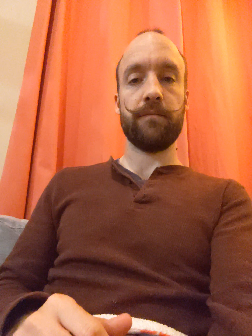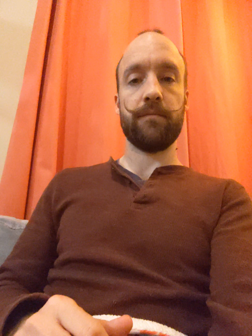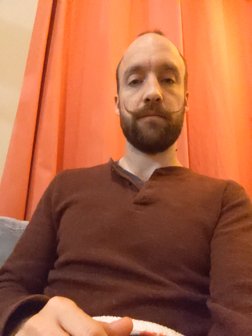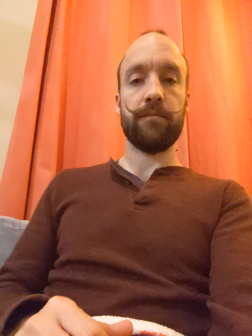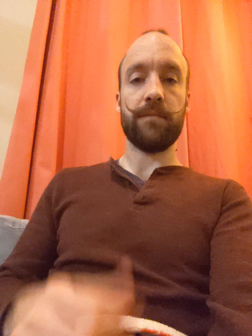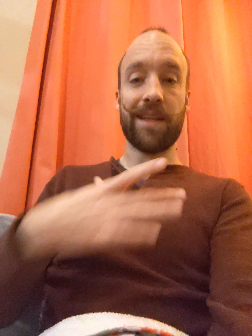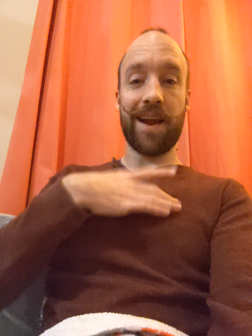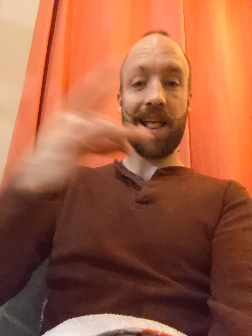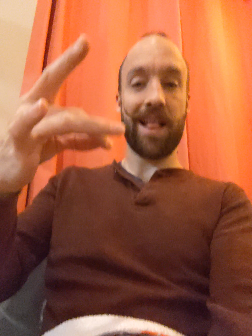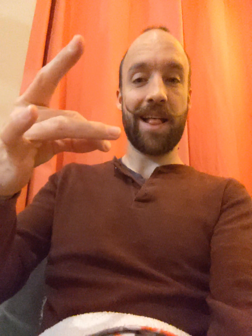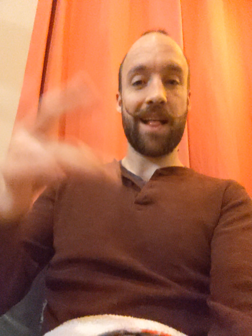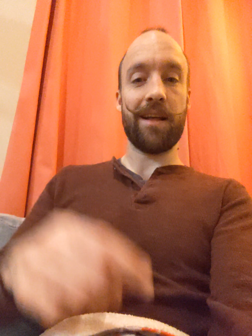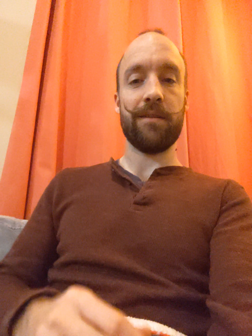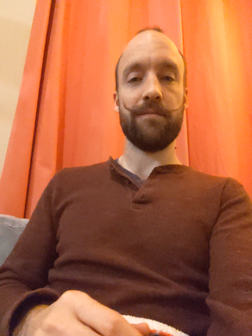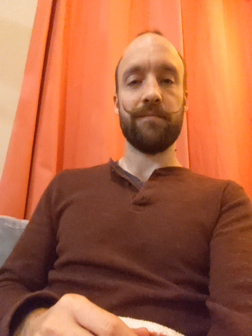like